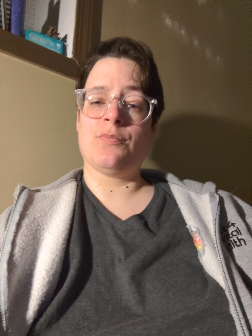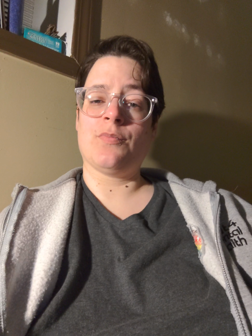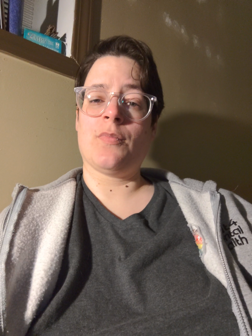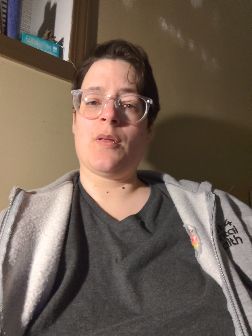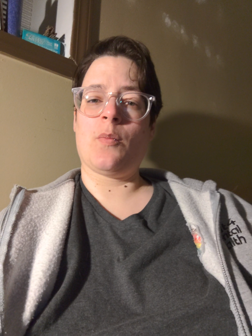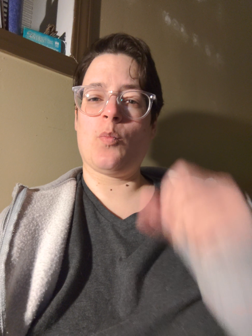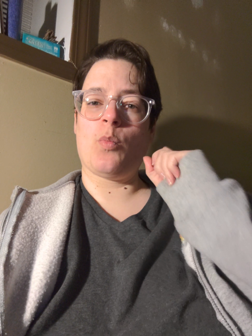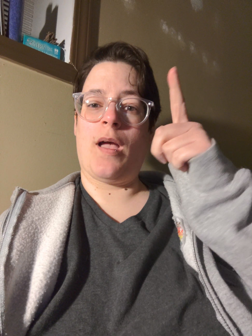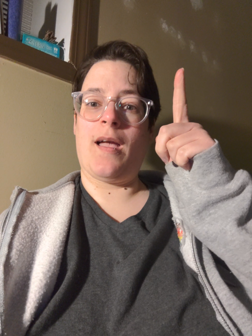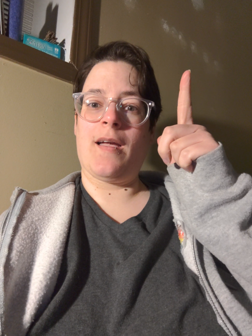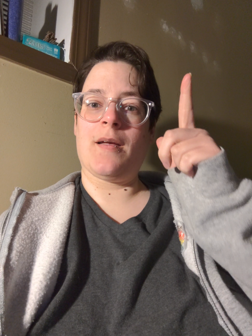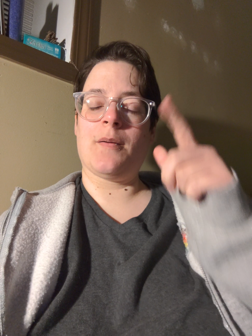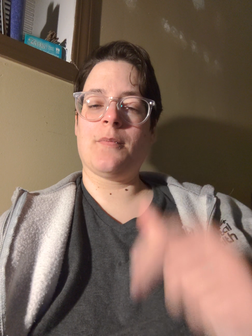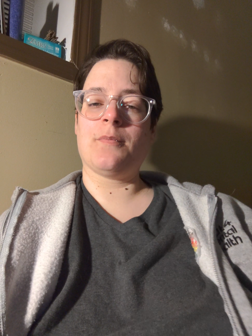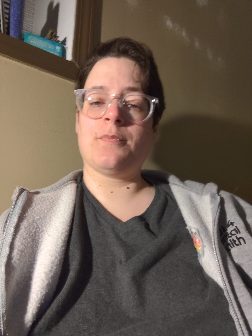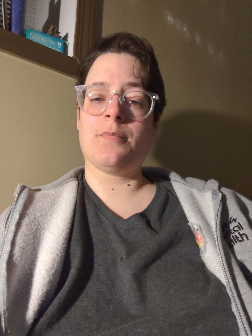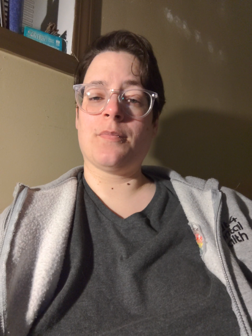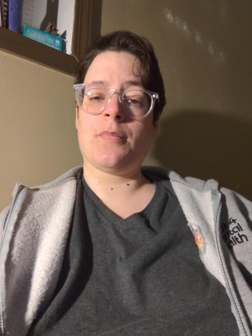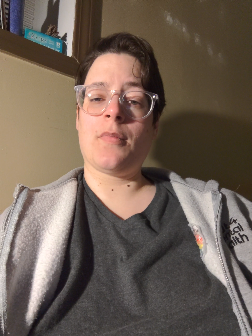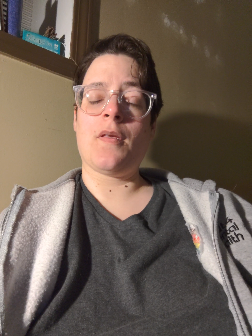wake